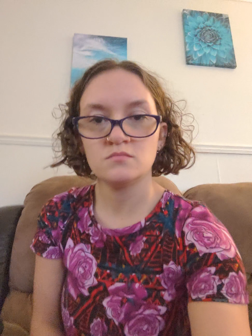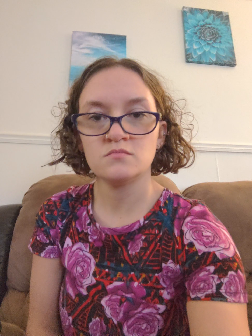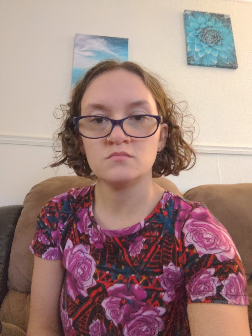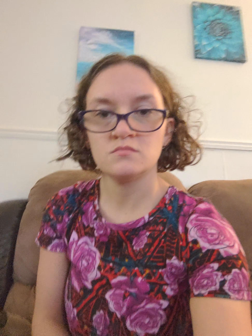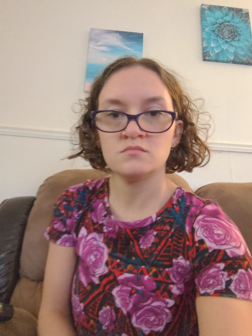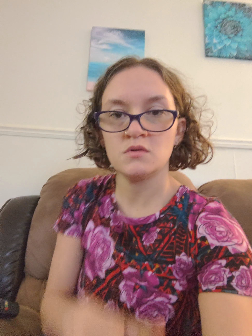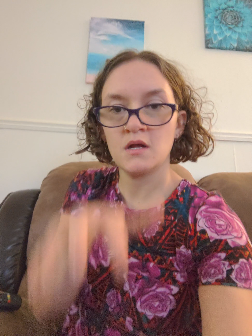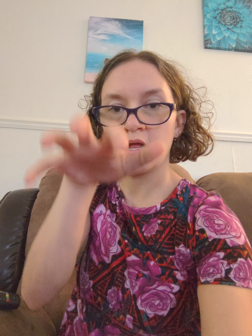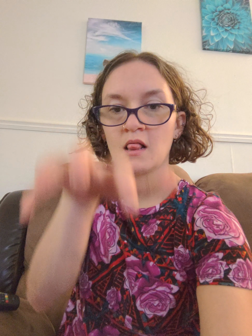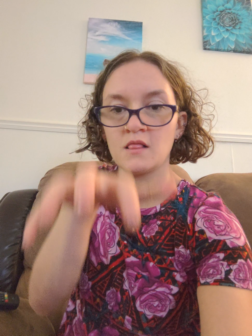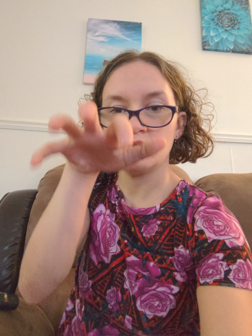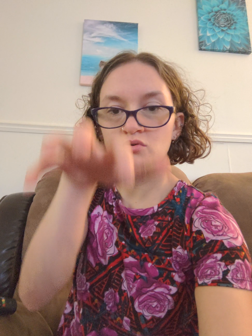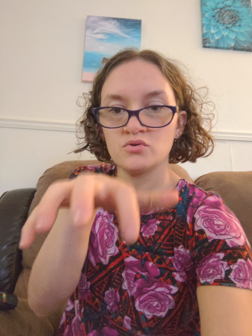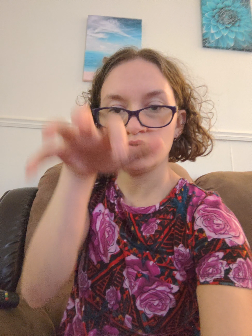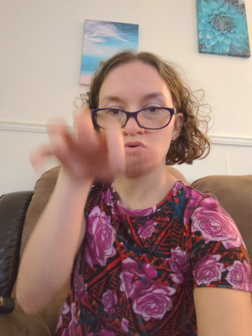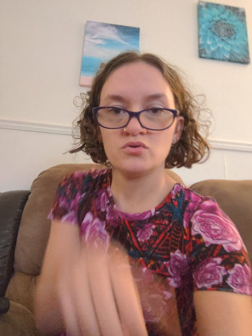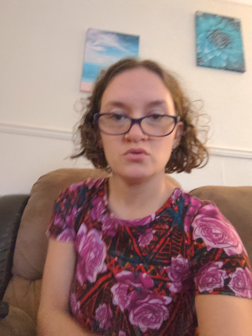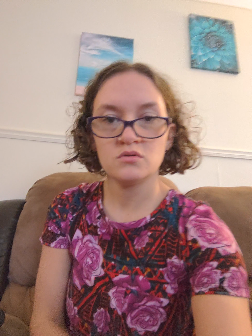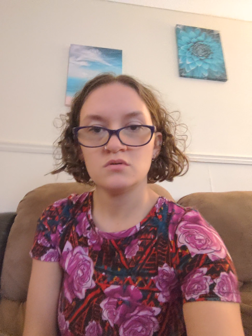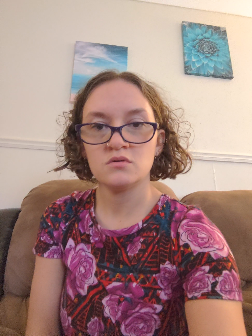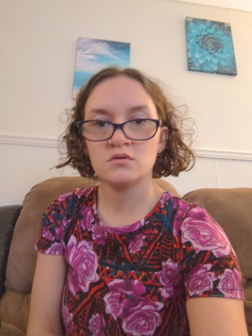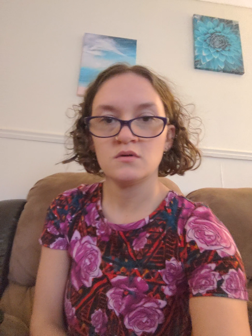alligator